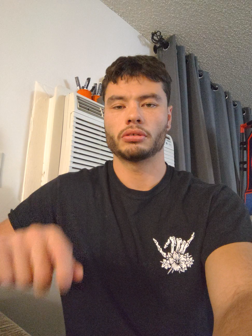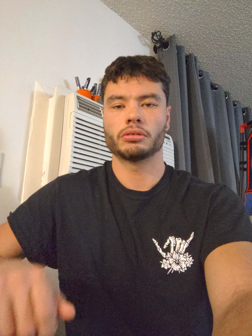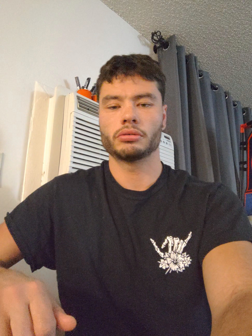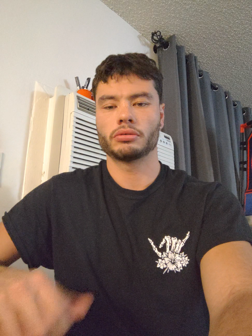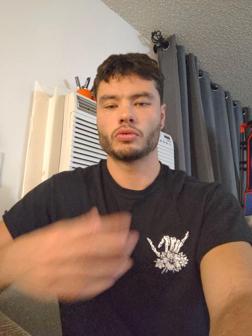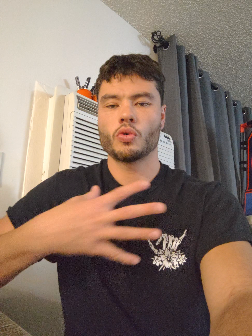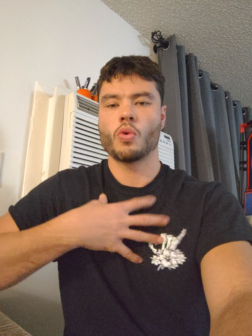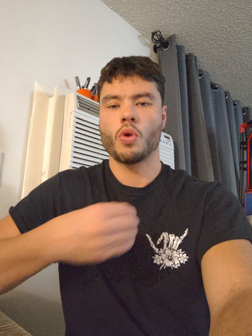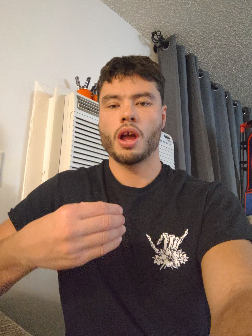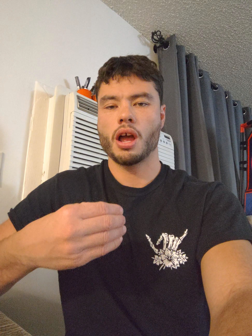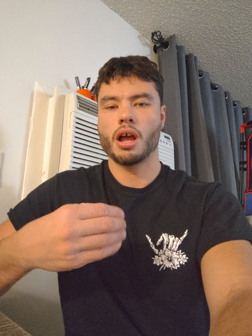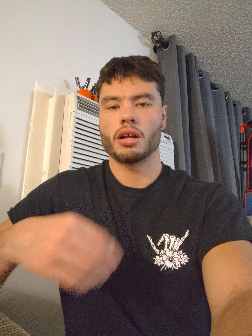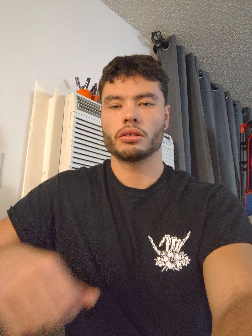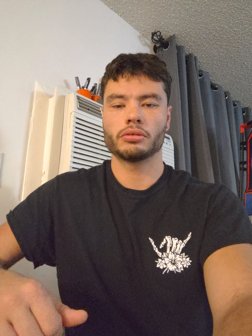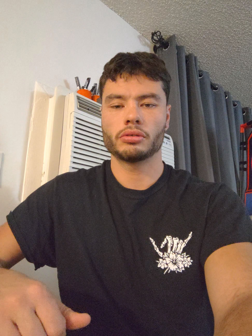white